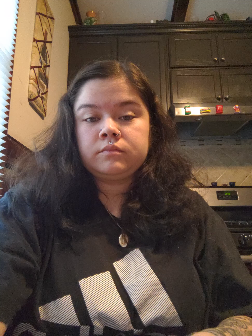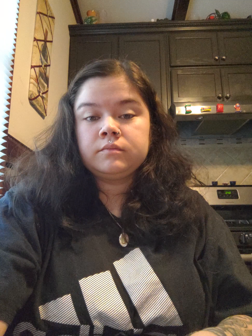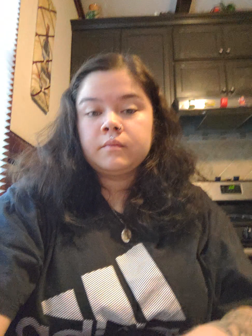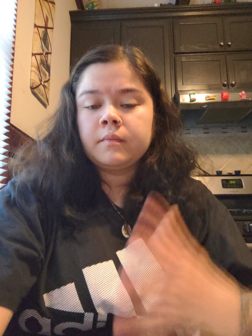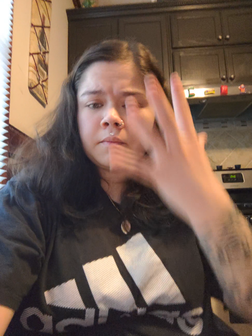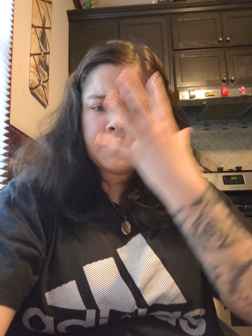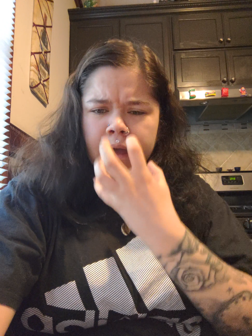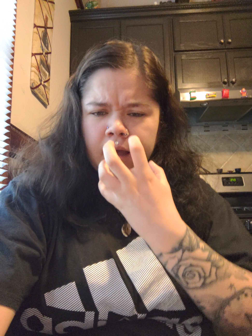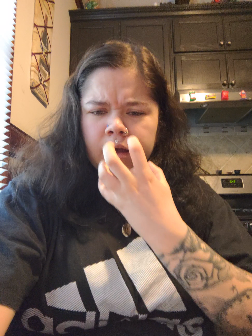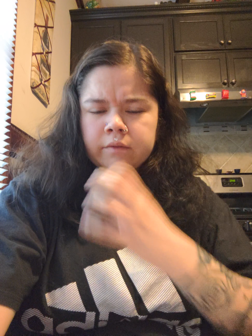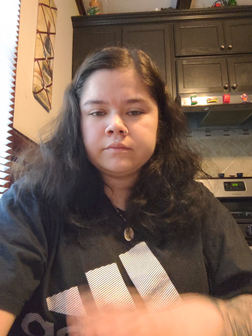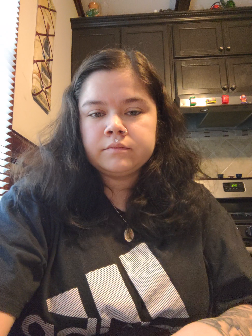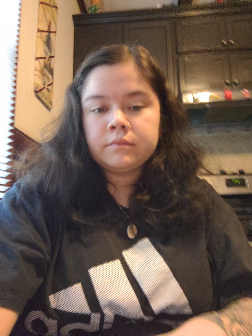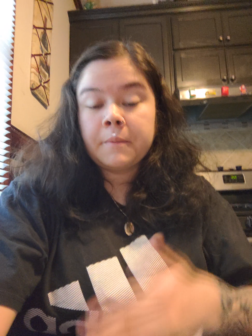mad